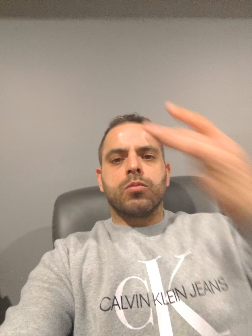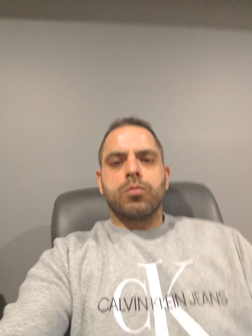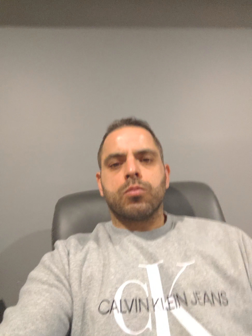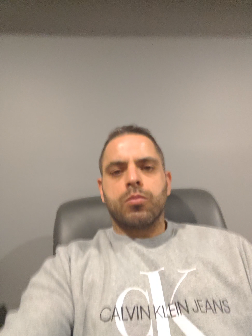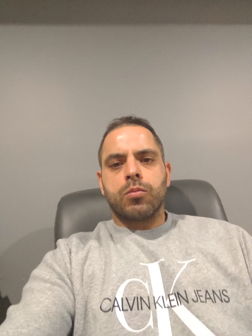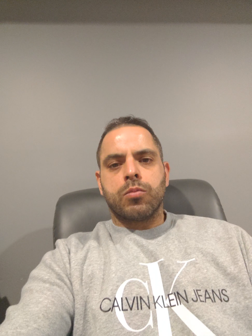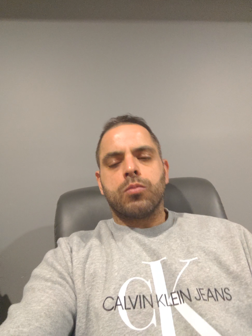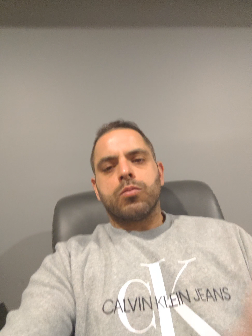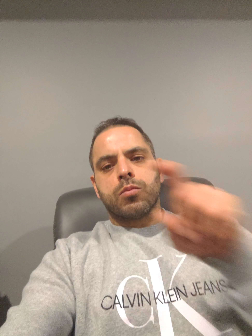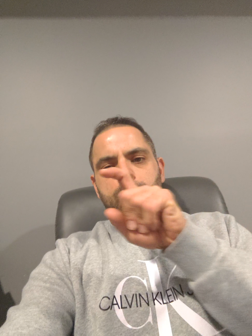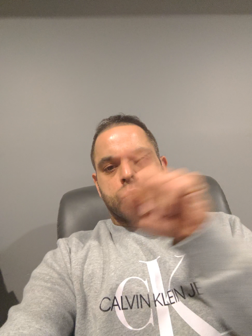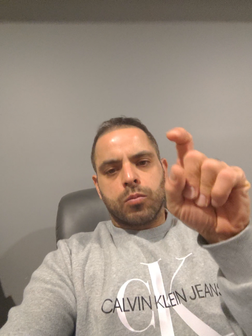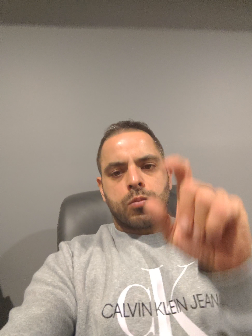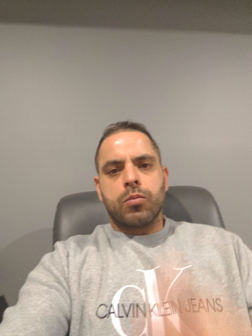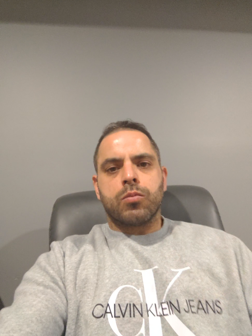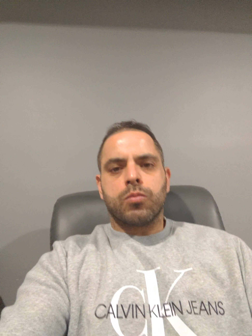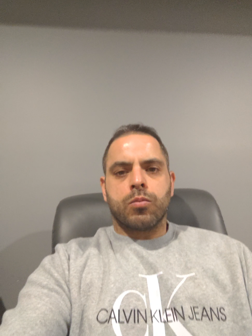closet